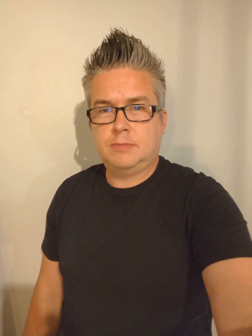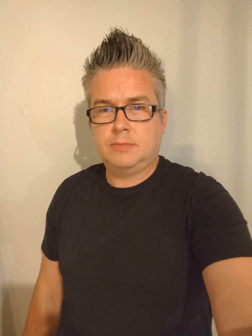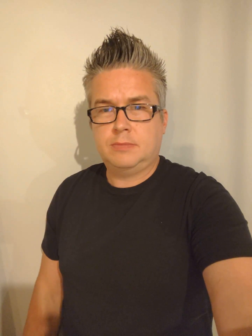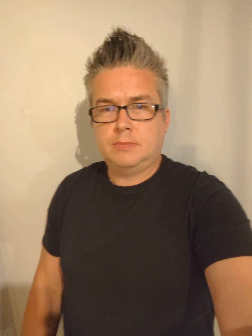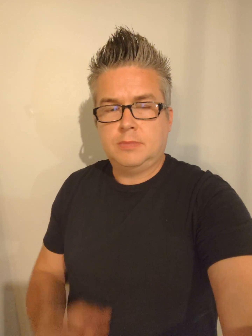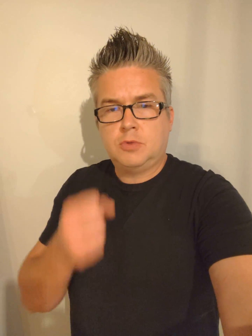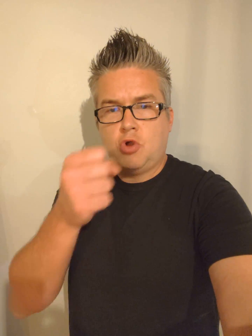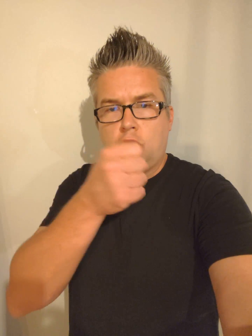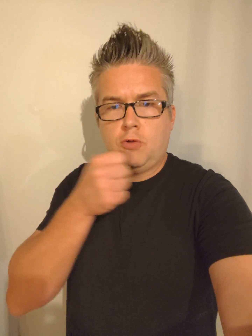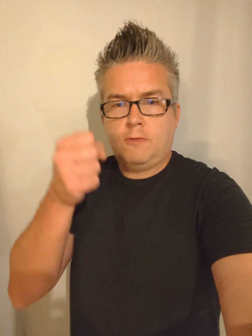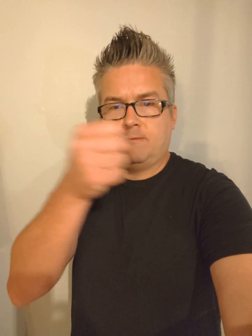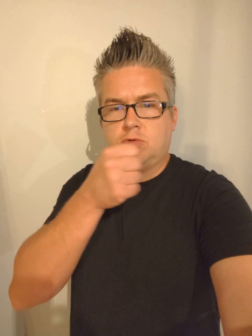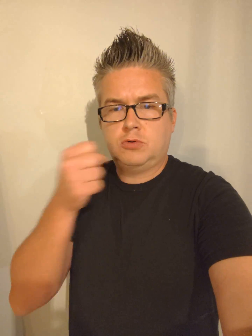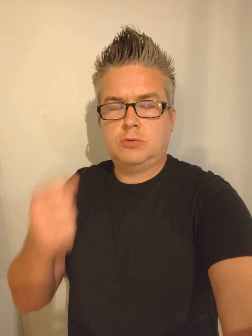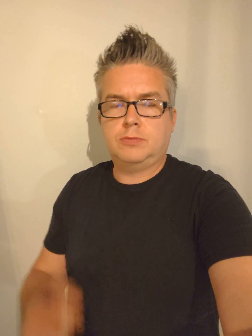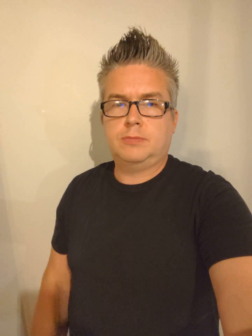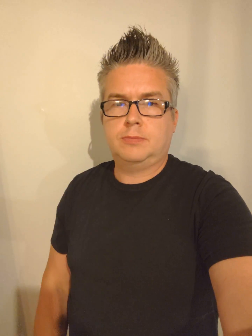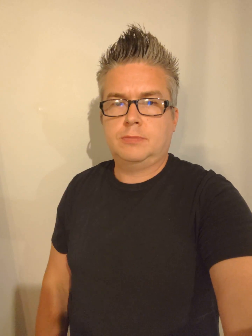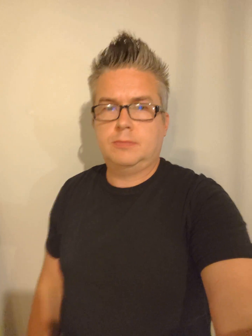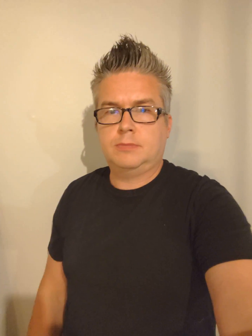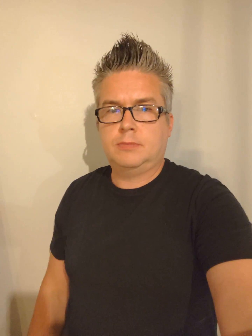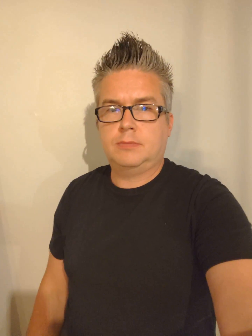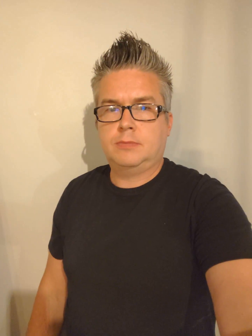coffee